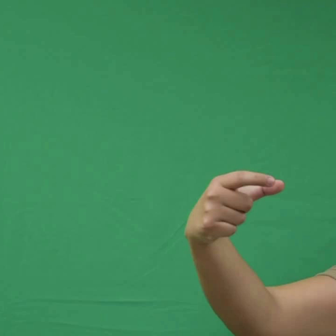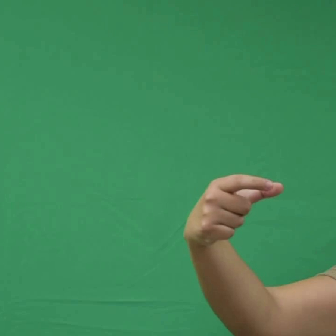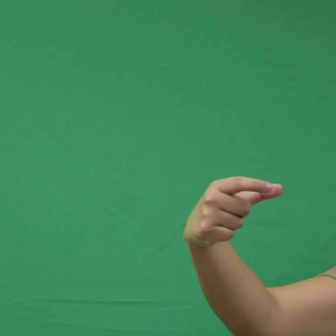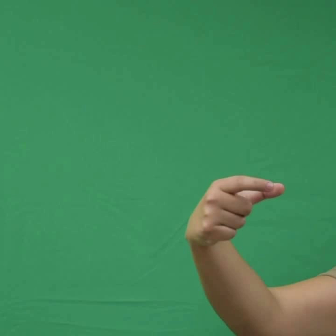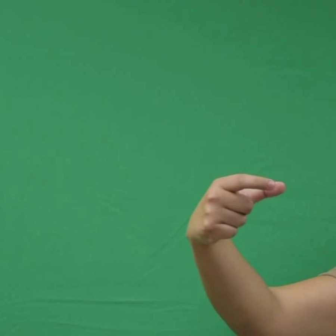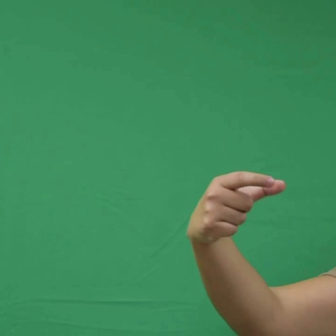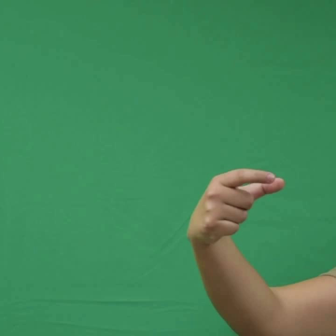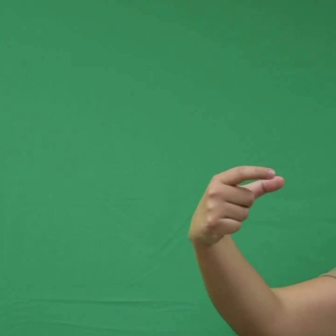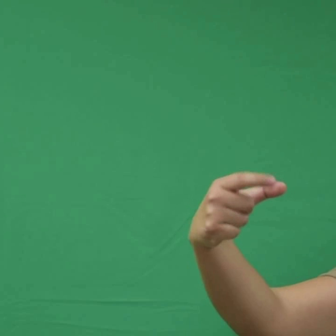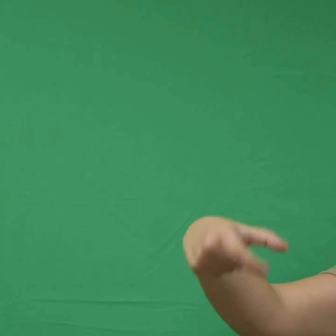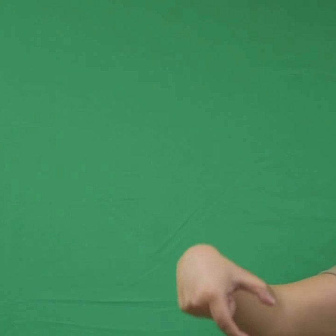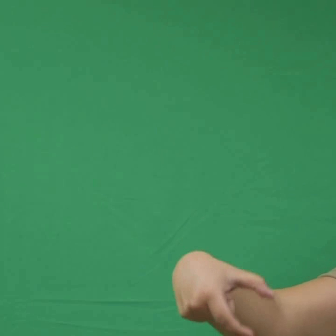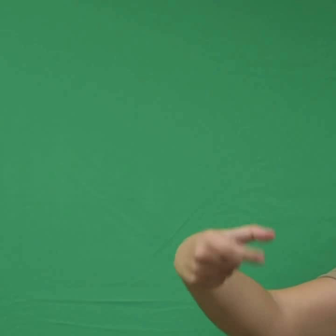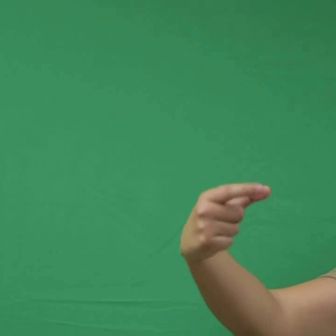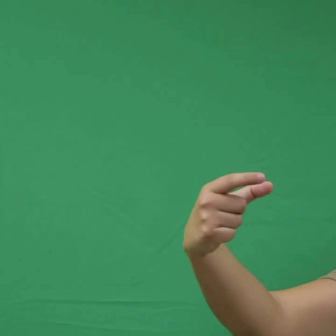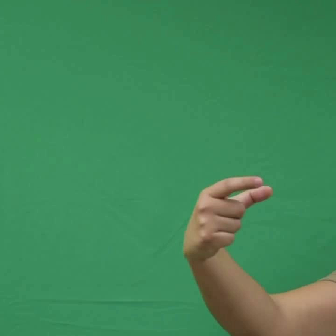Q